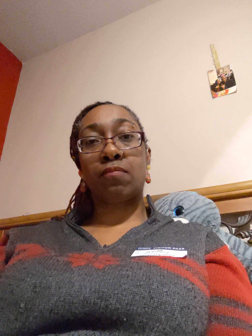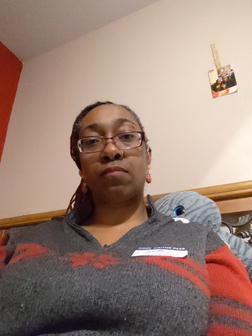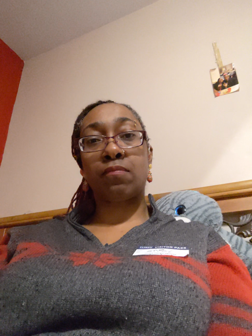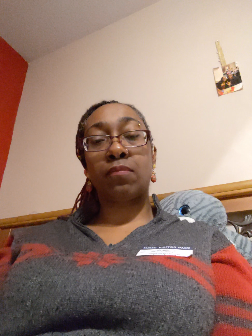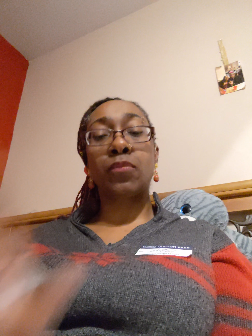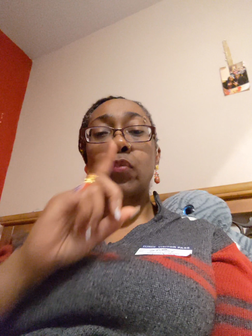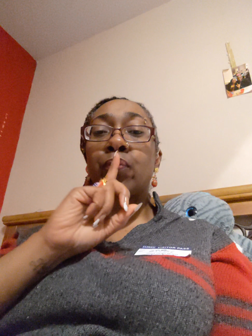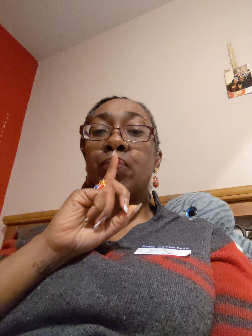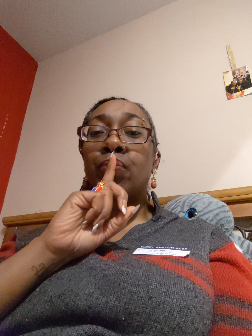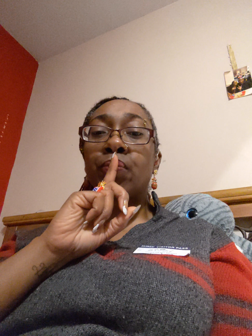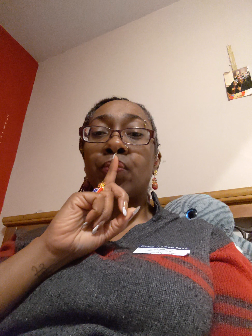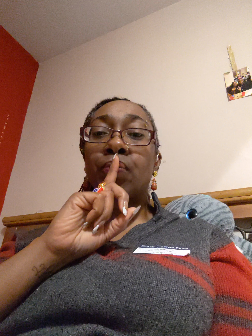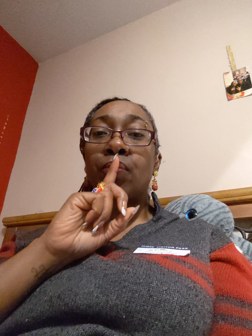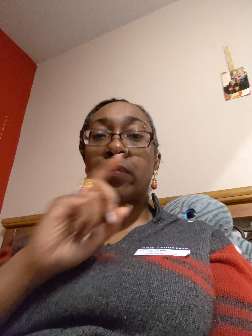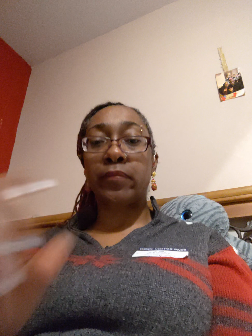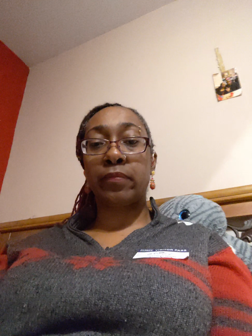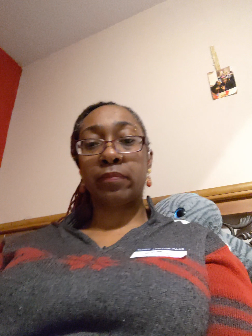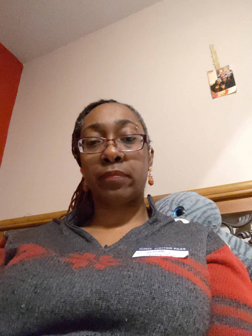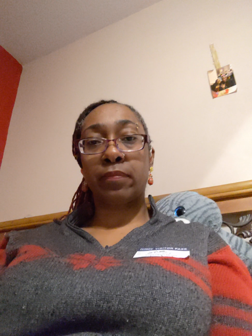shhh